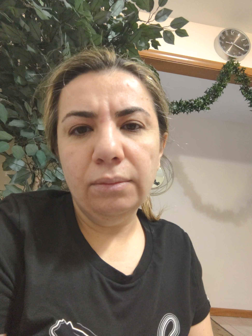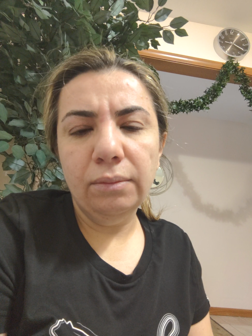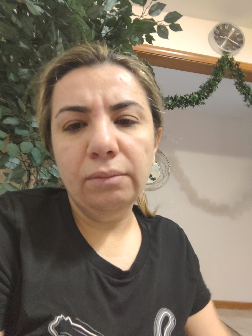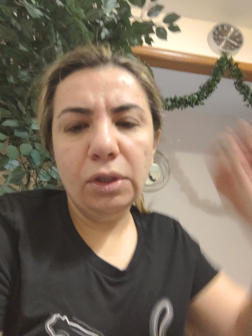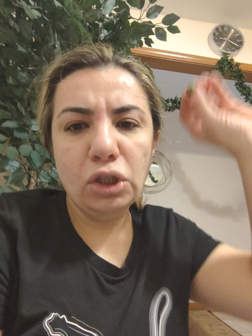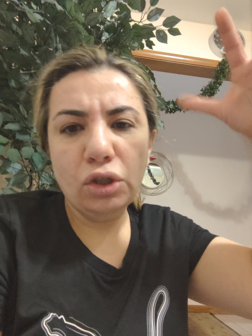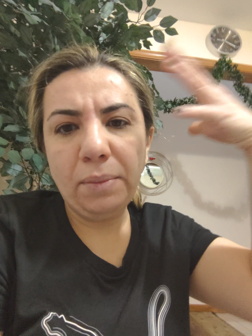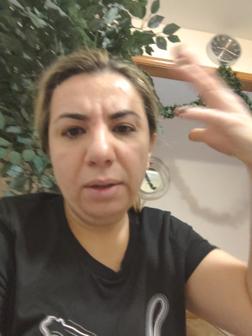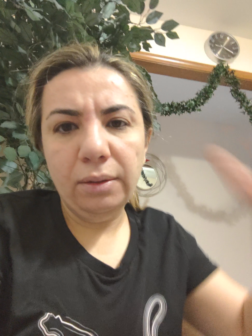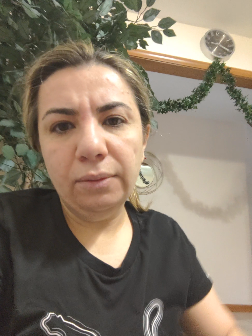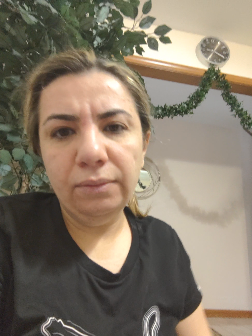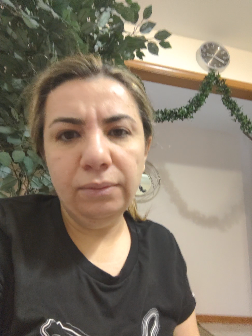sun